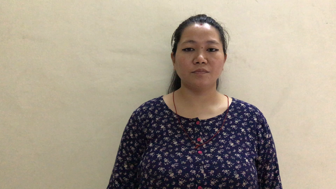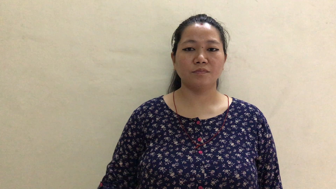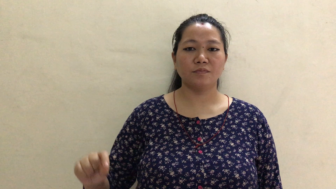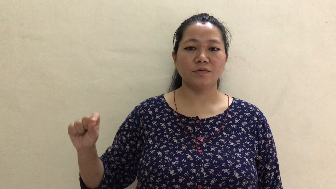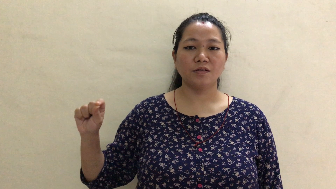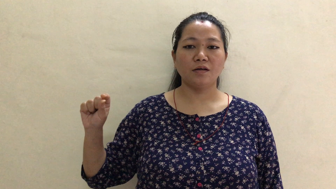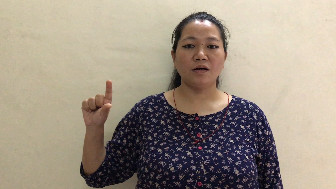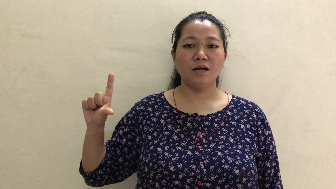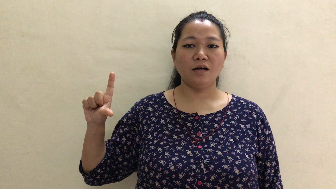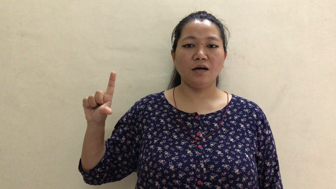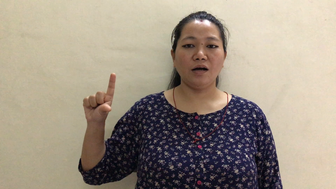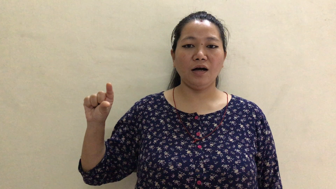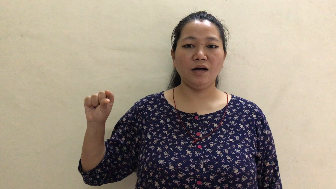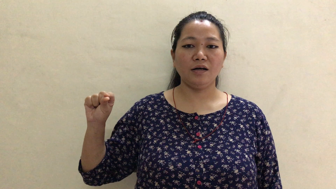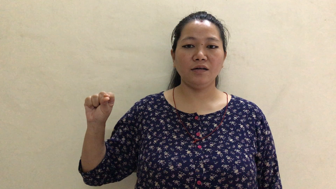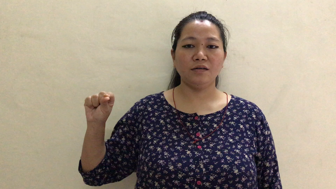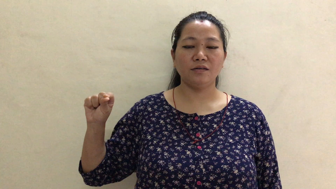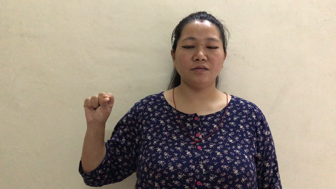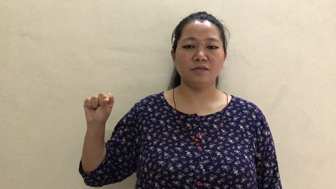आ